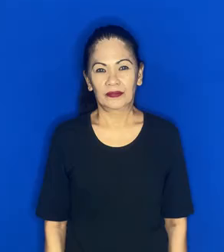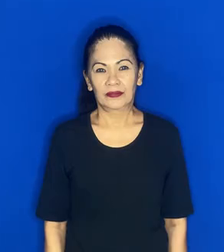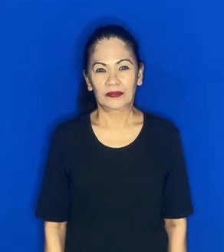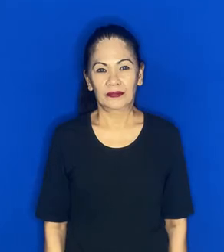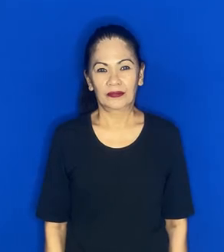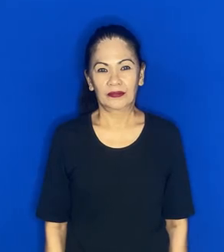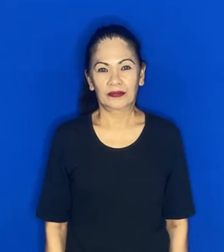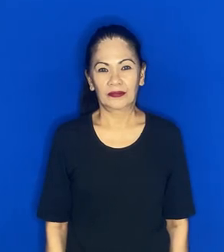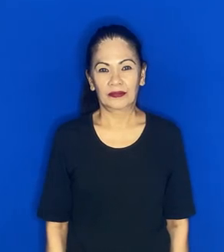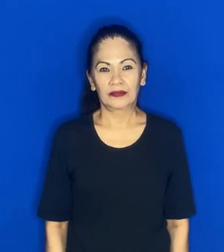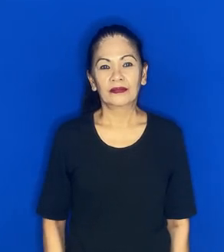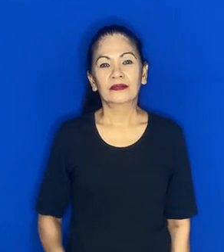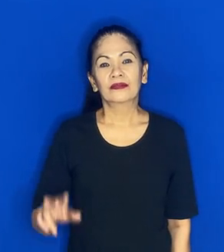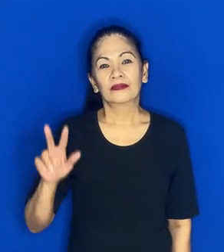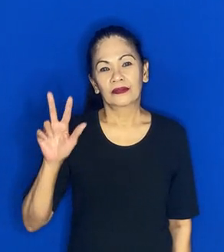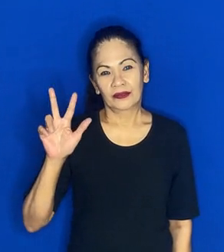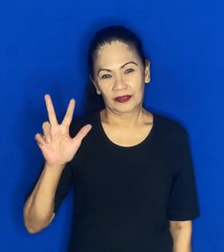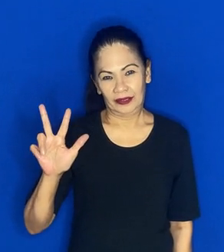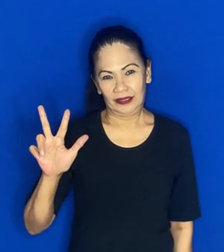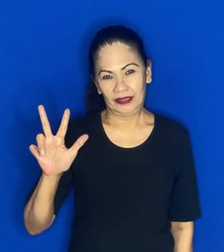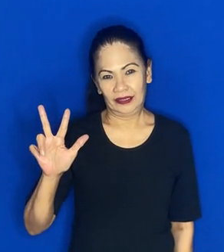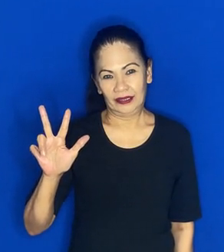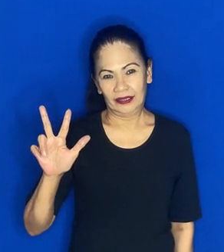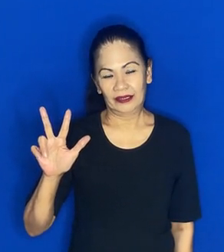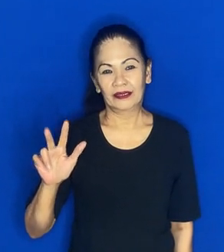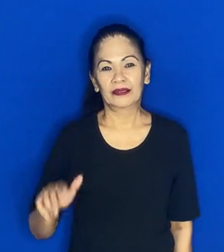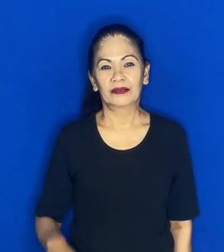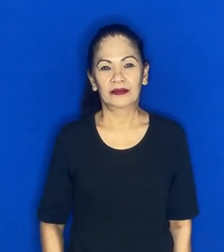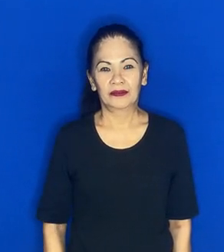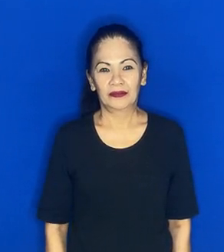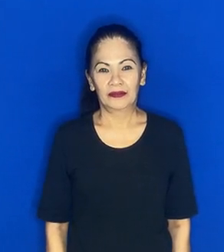three